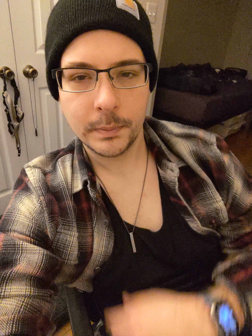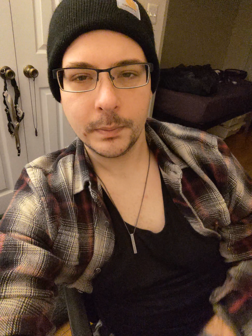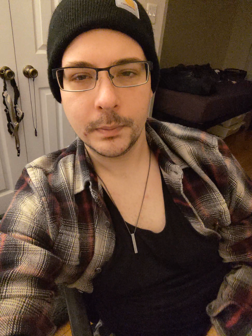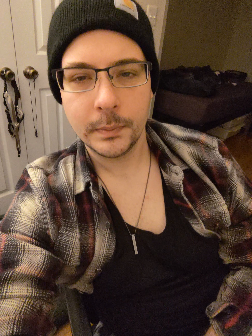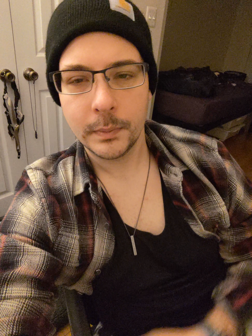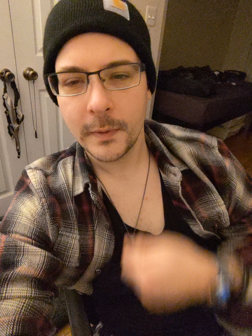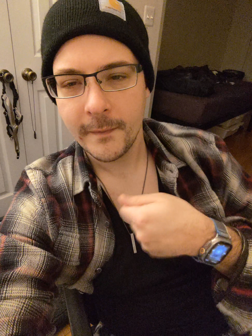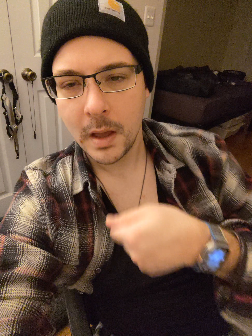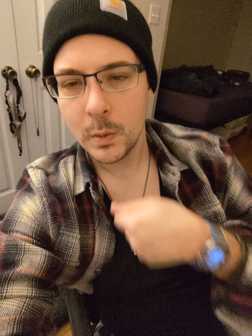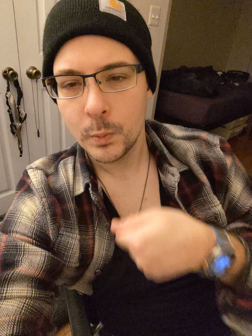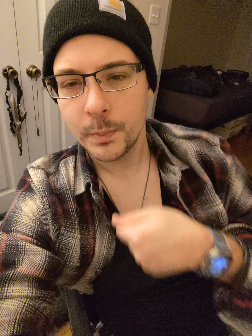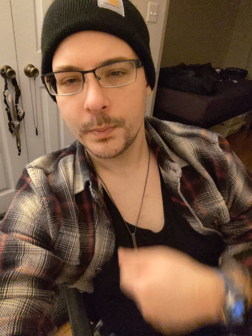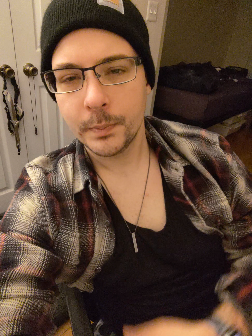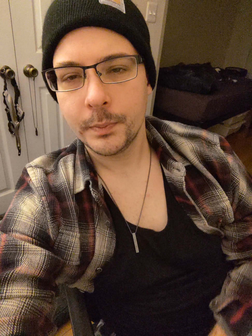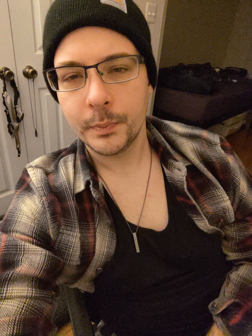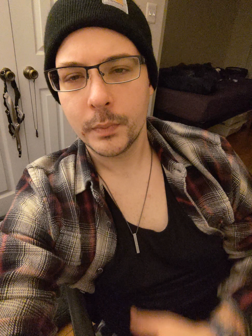vacuum